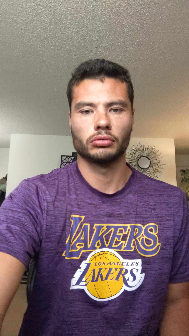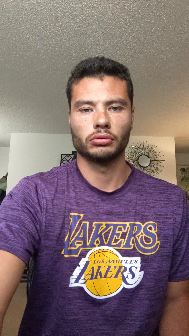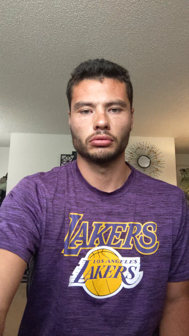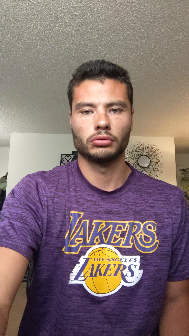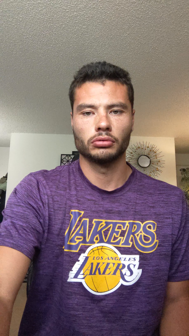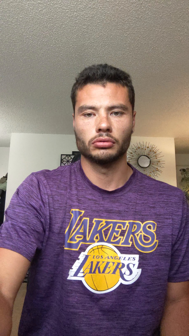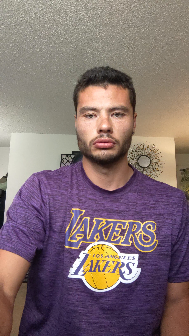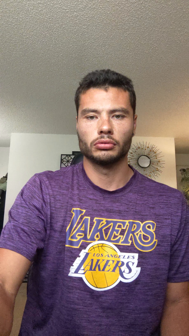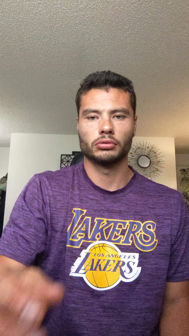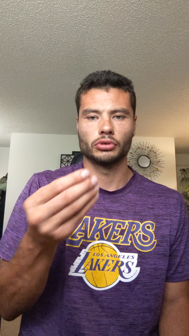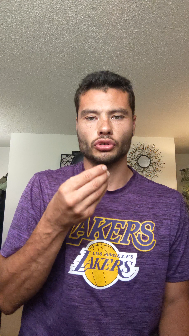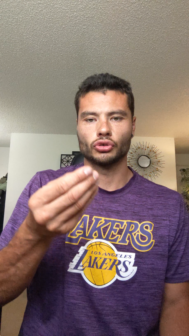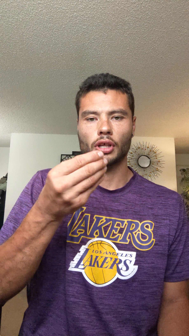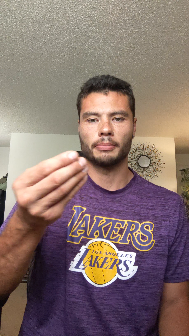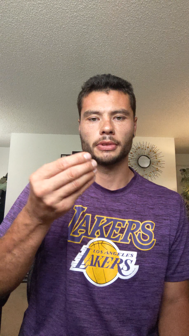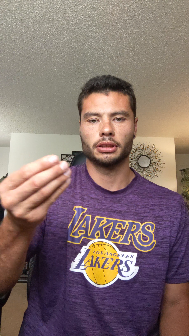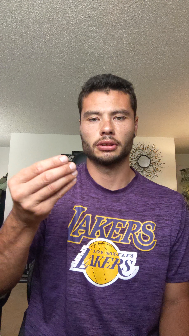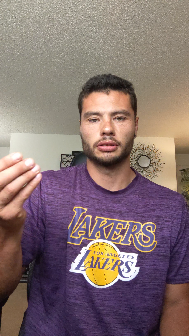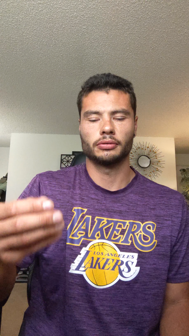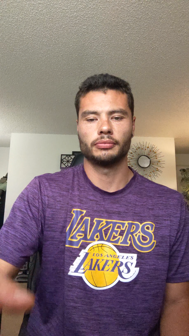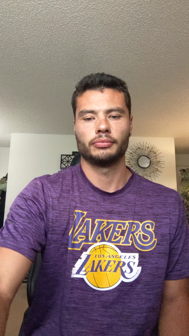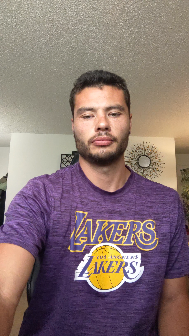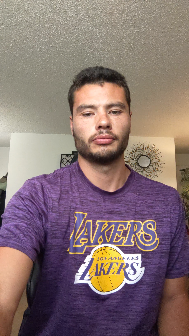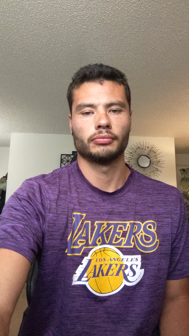shopping